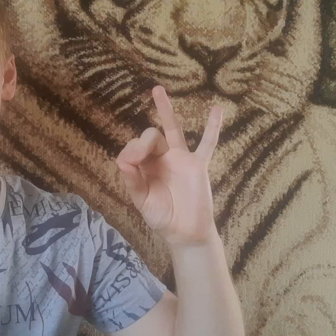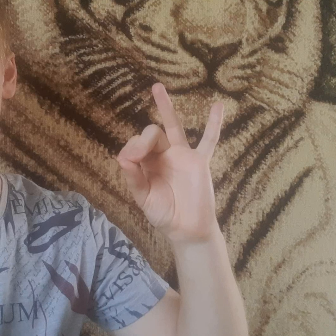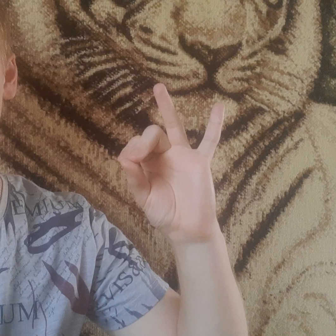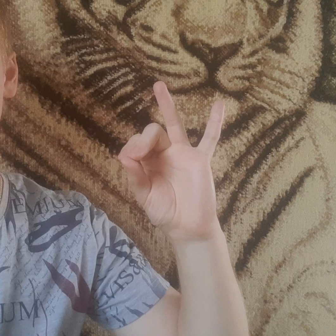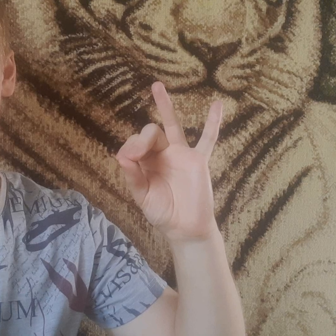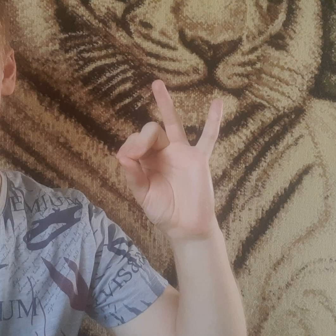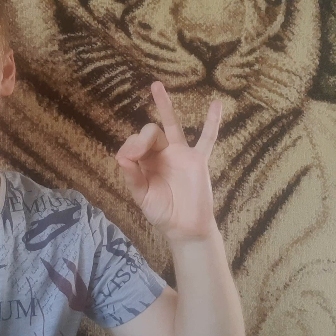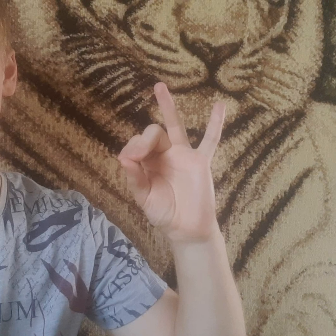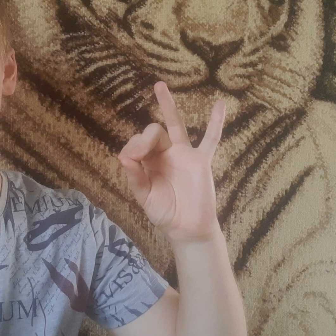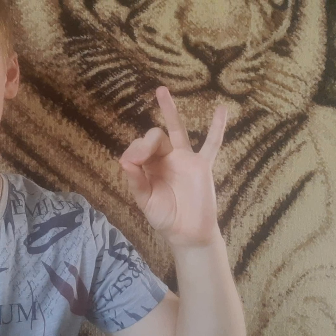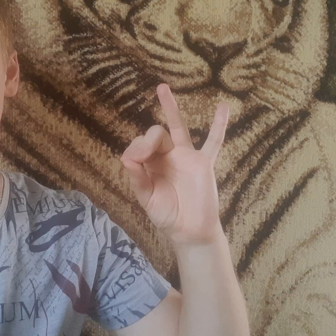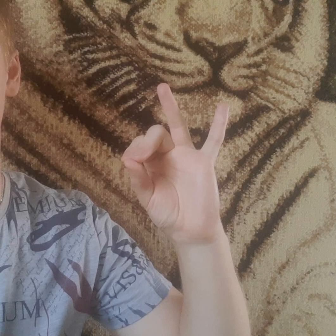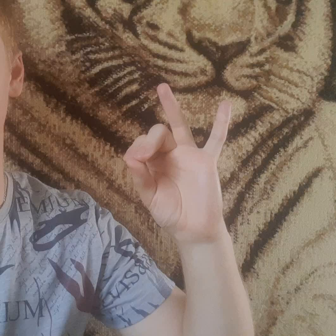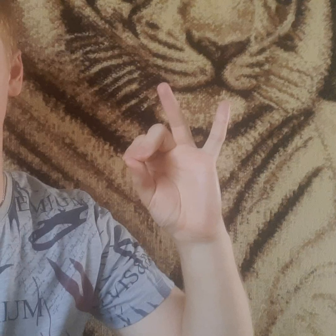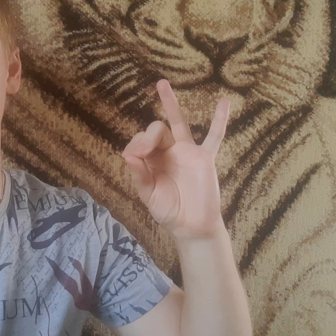И